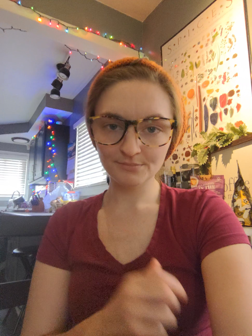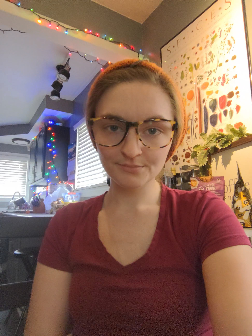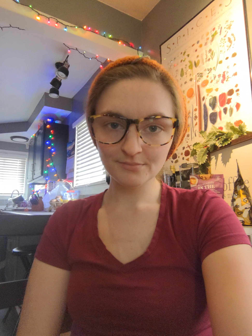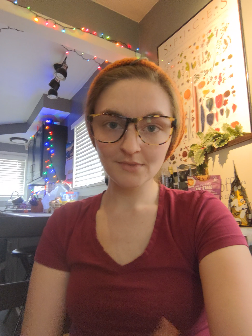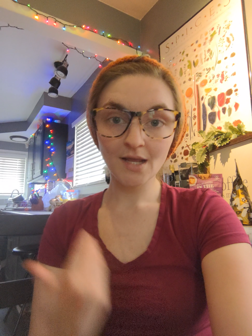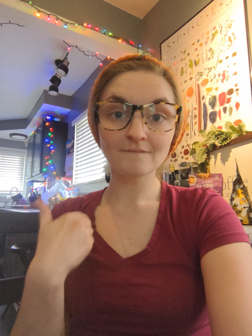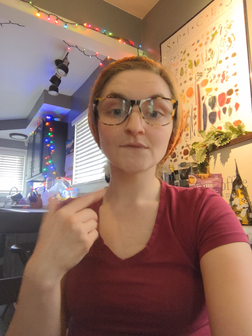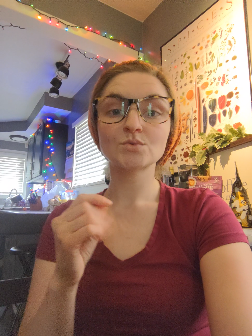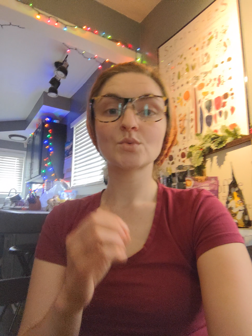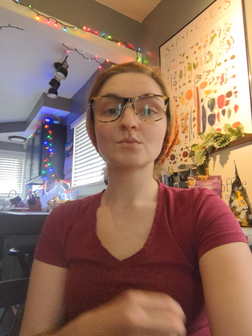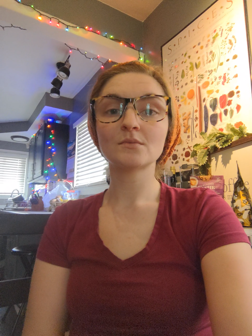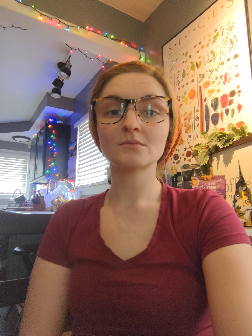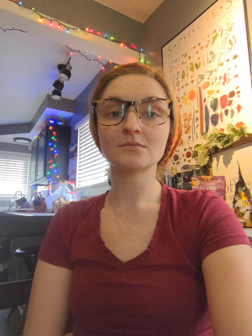have to